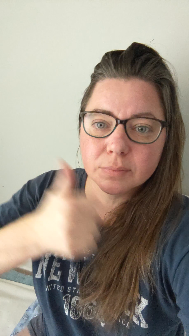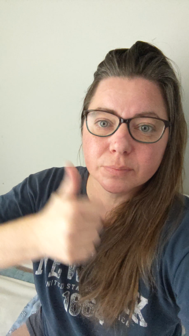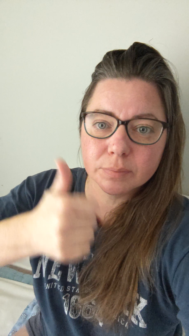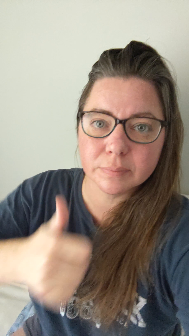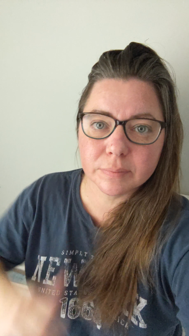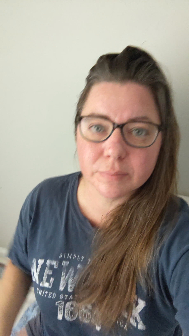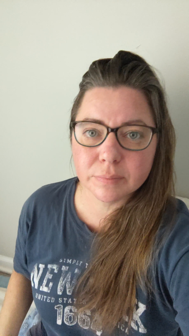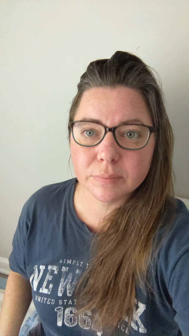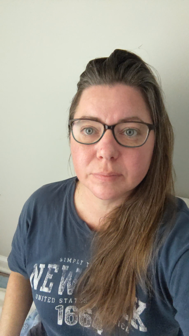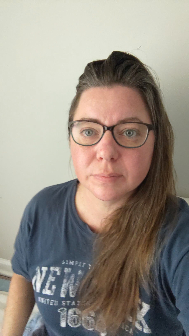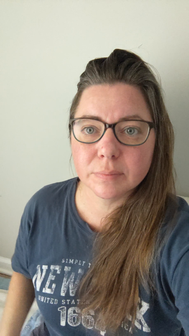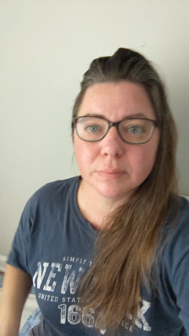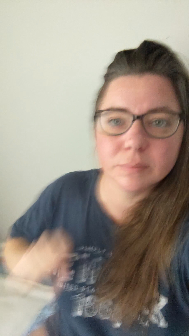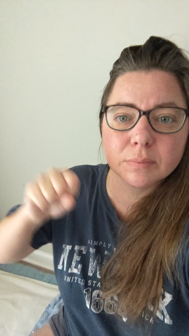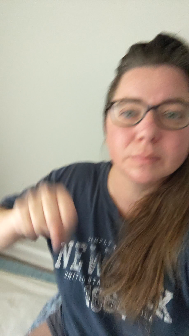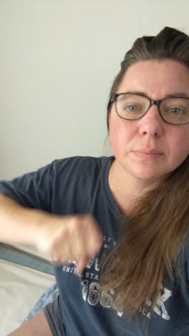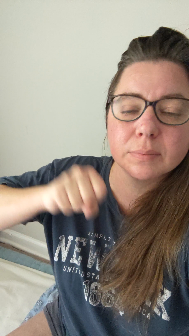bicycle